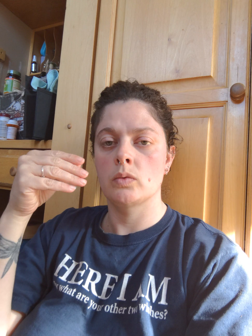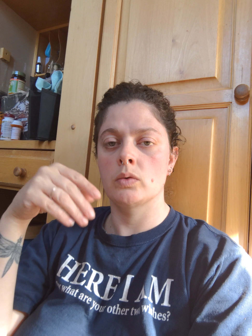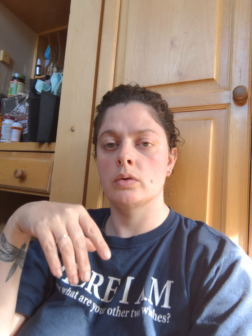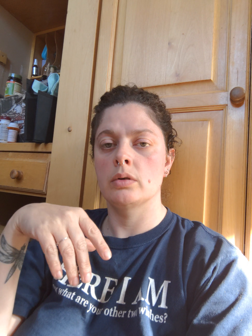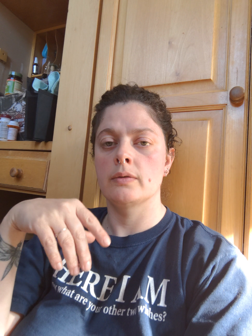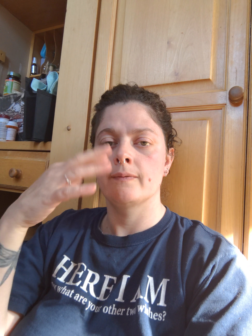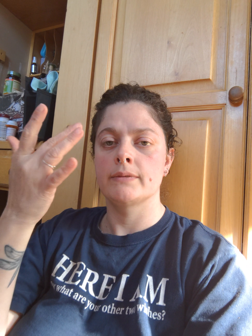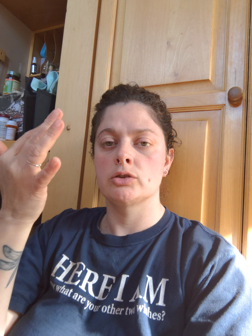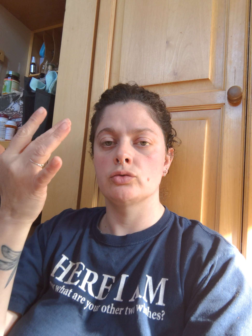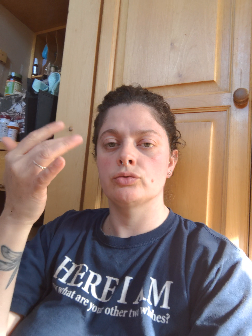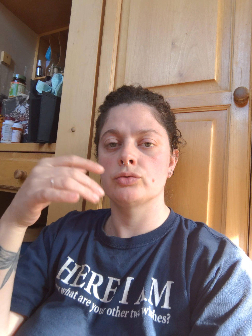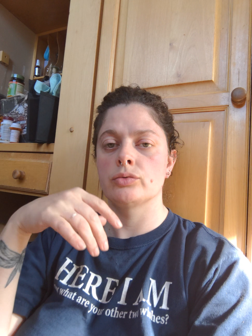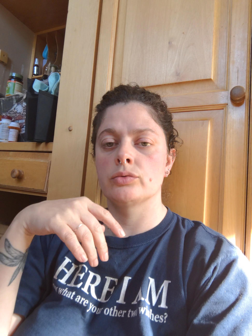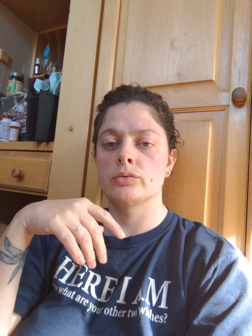finger